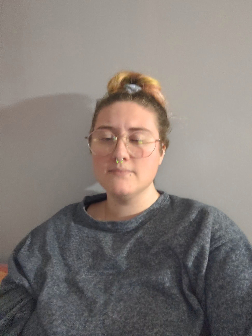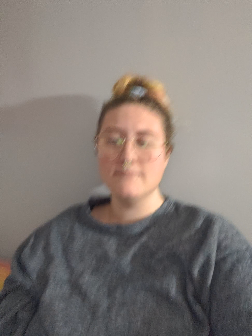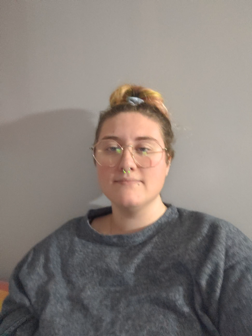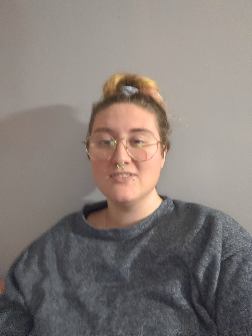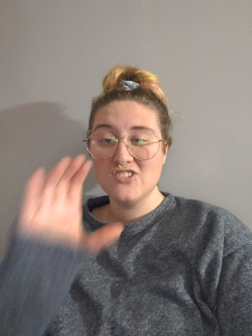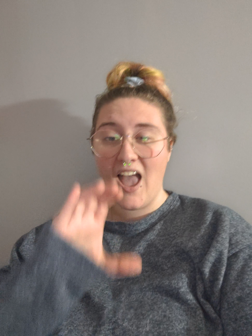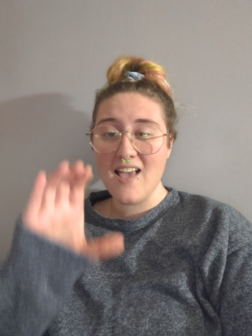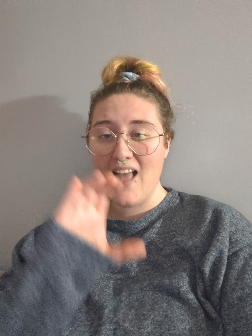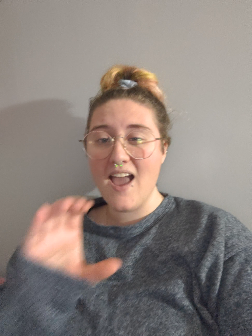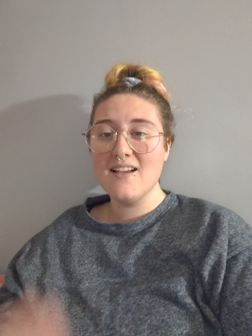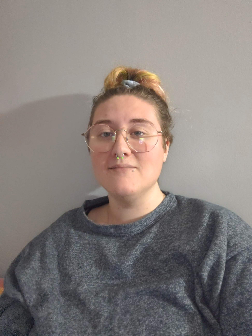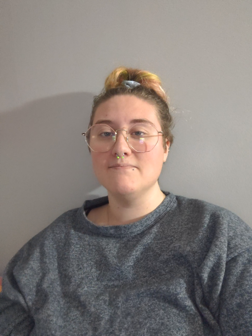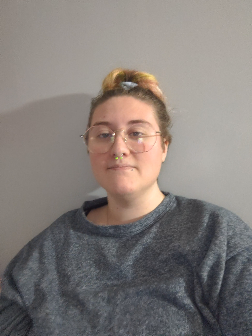chocolate